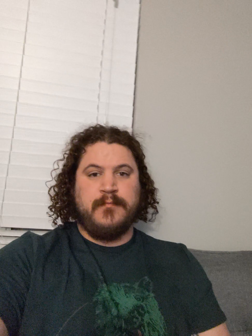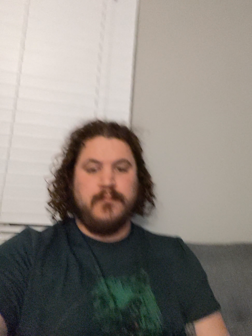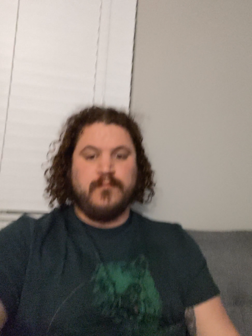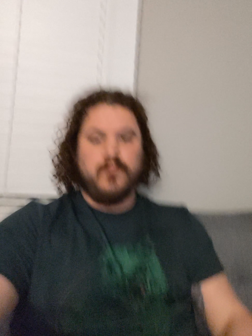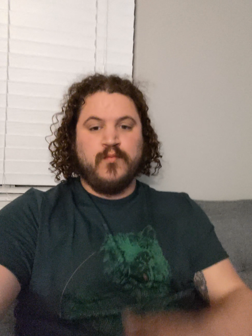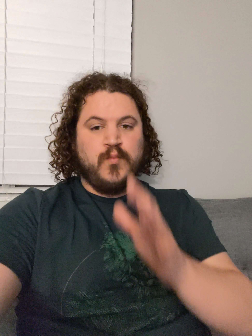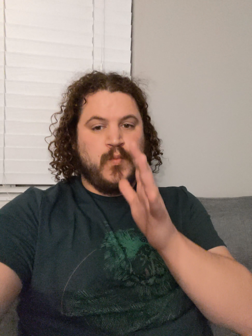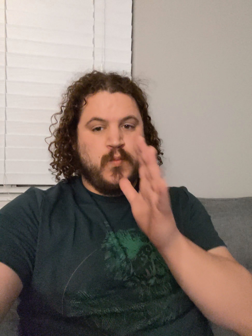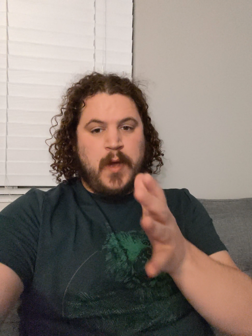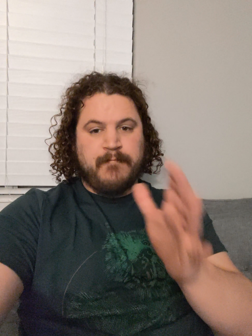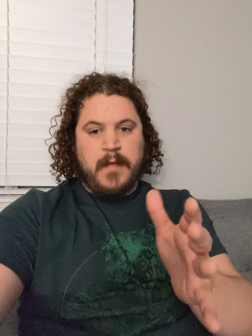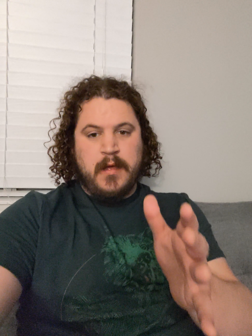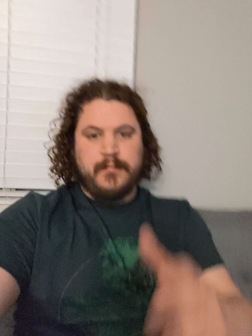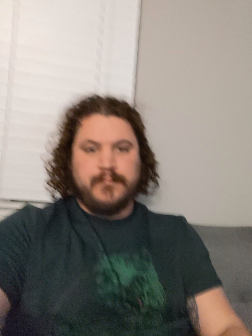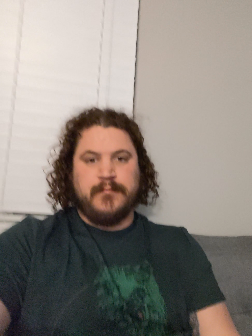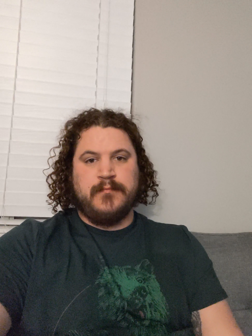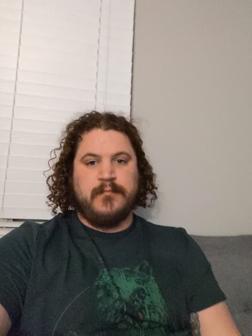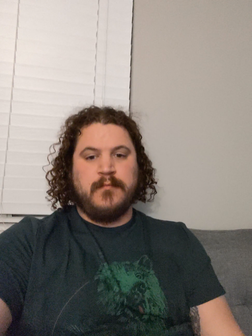grandma